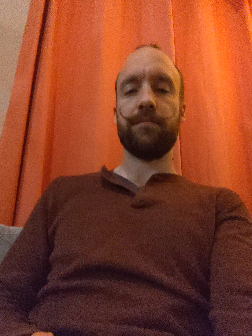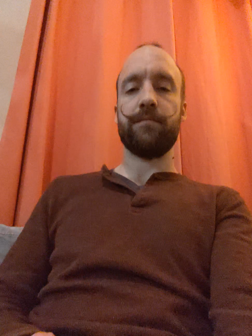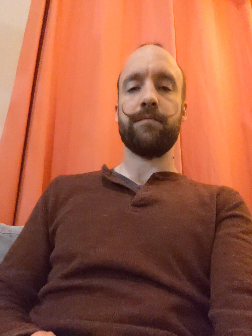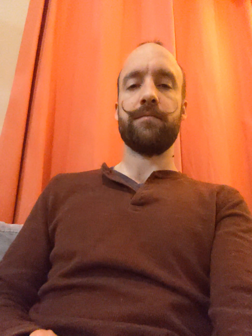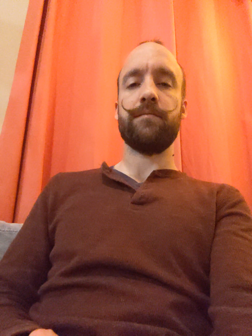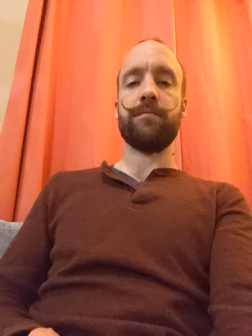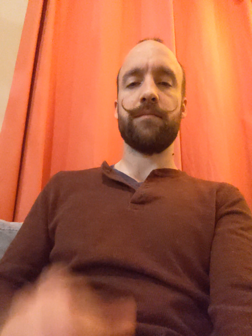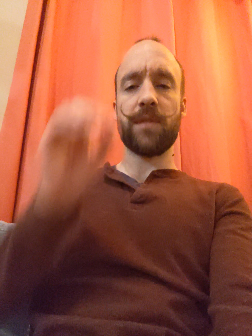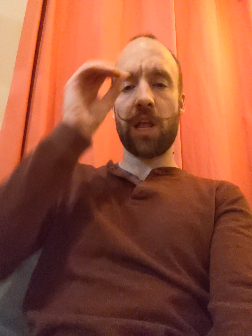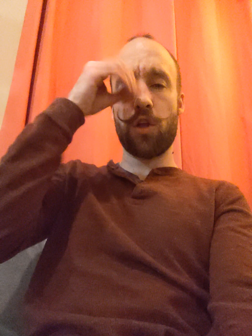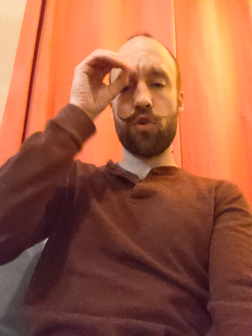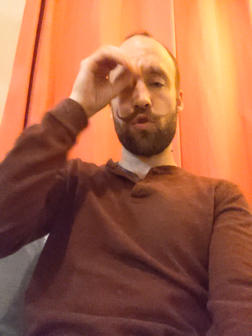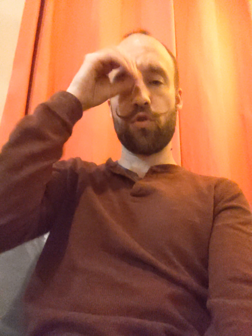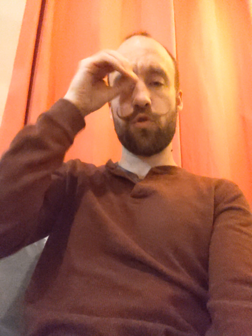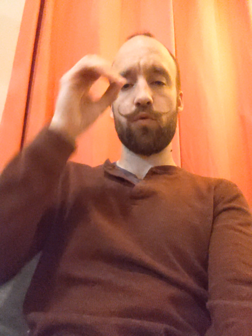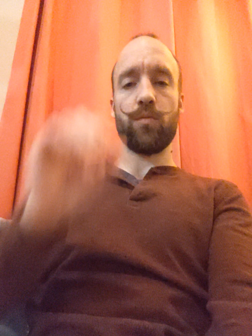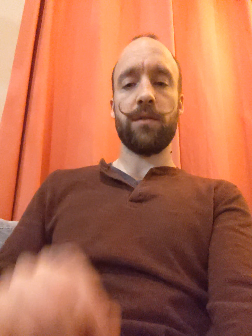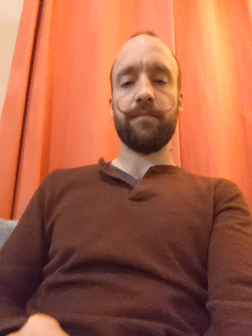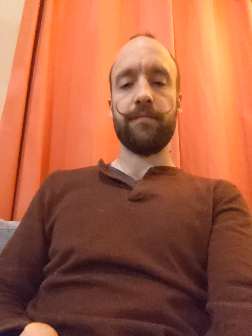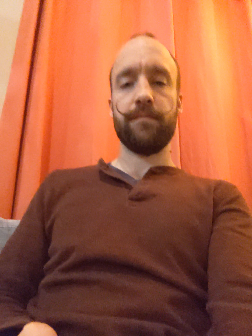owl